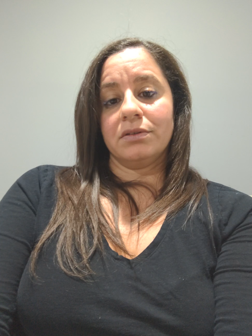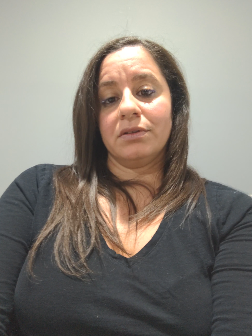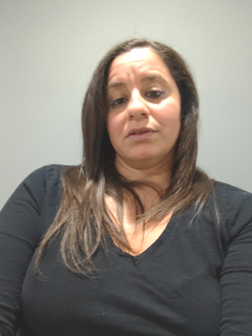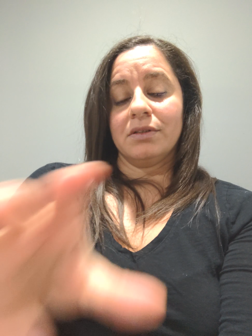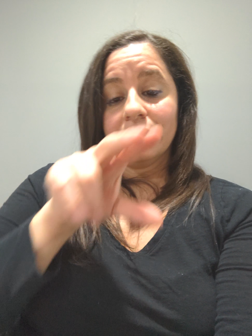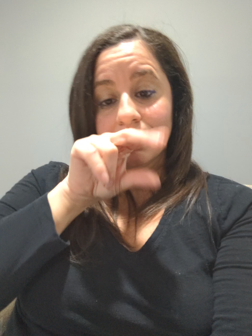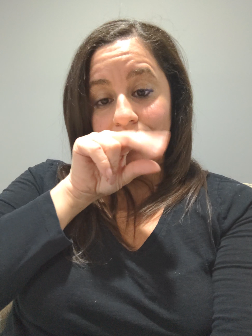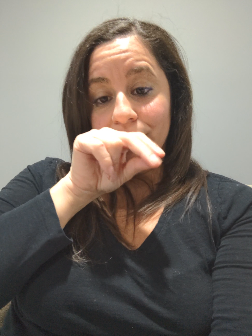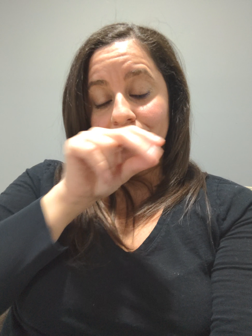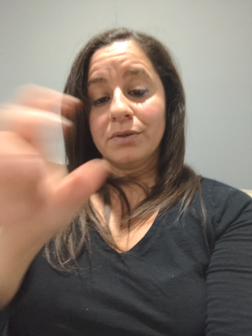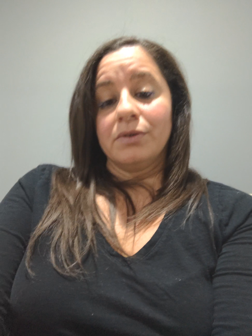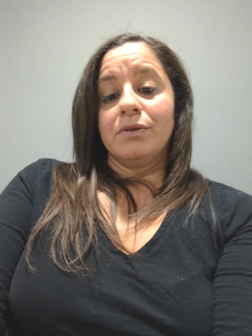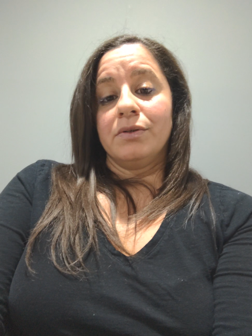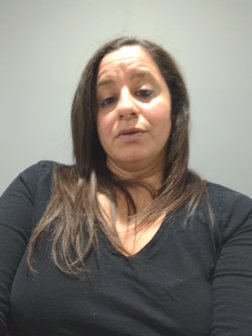duck